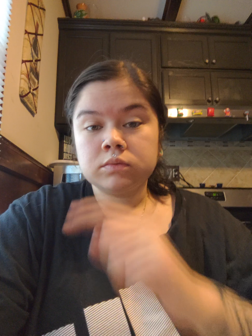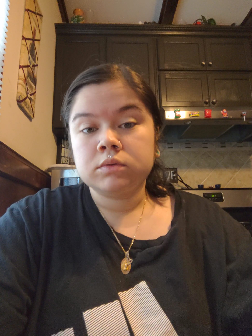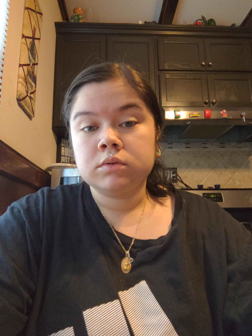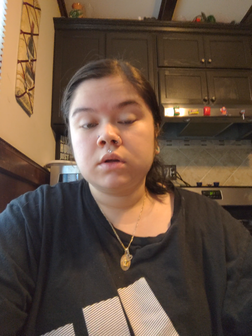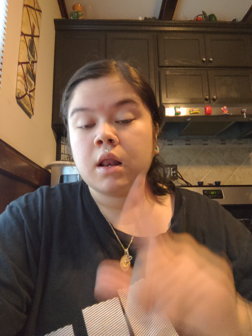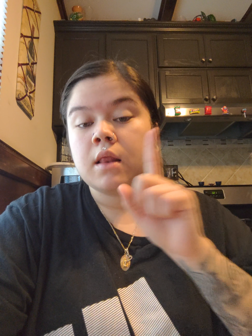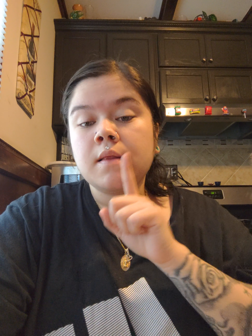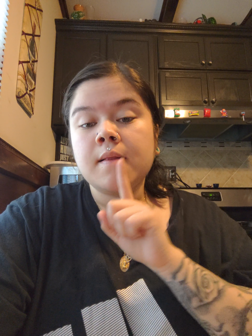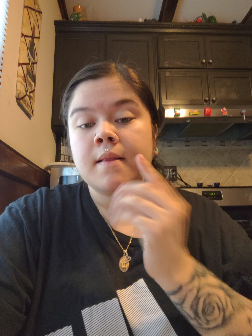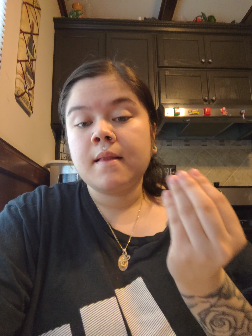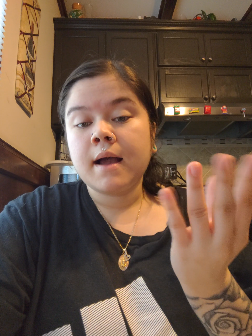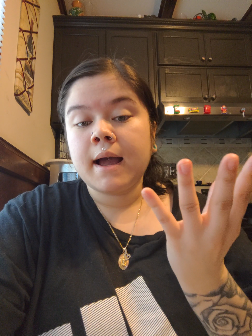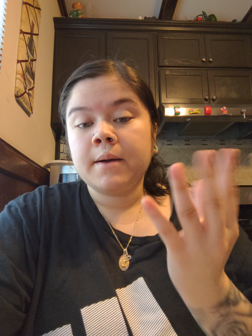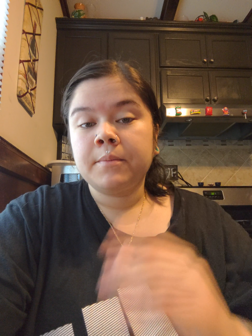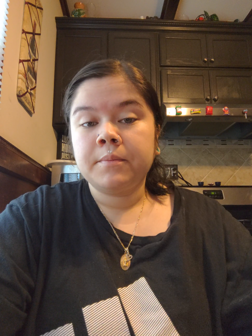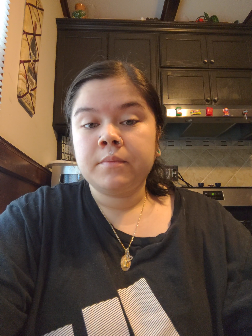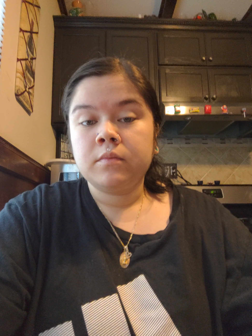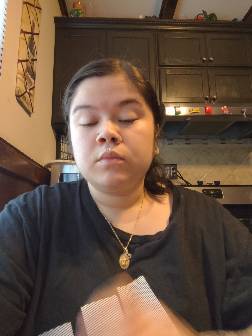lamp